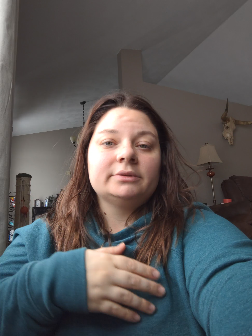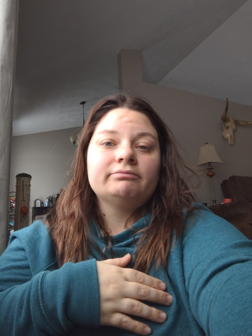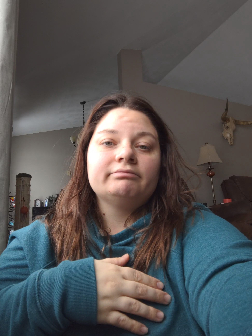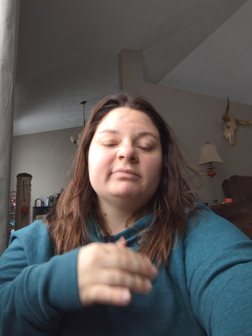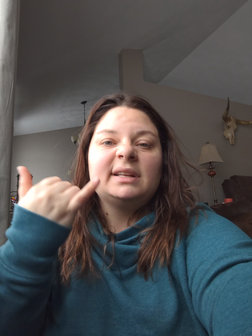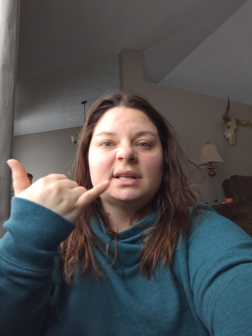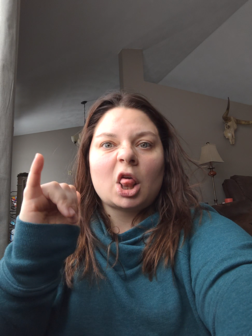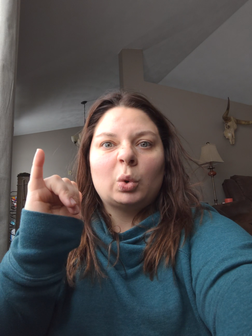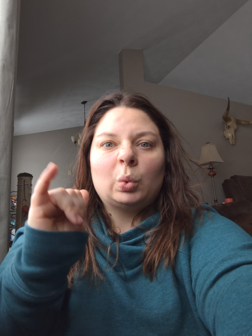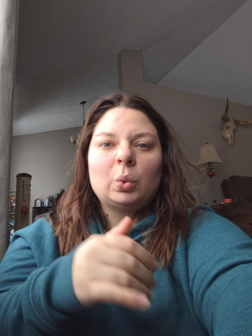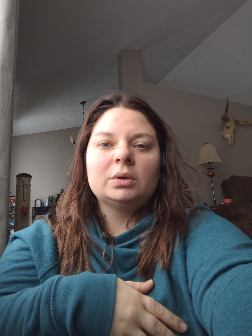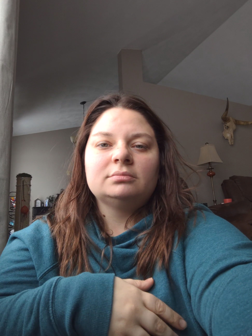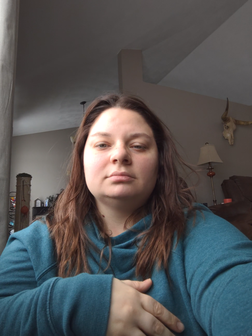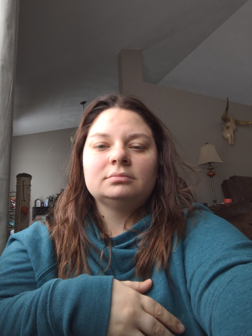yellow